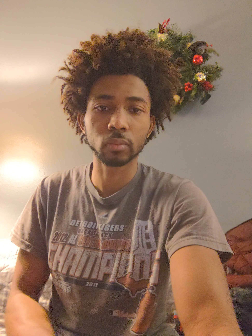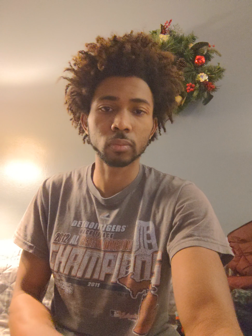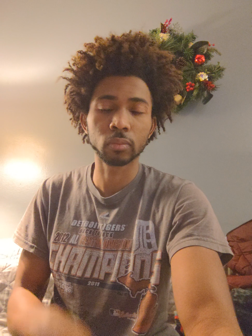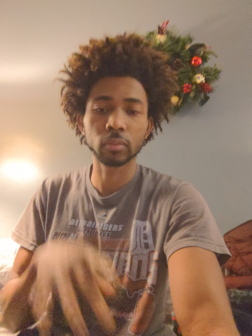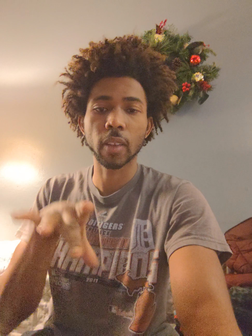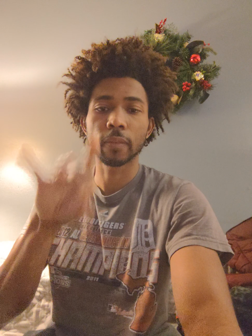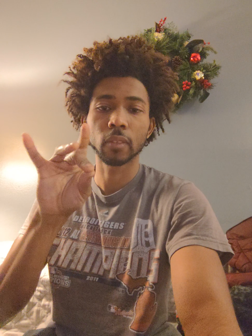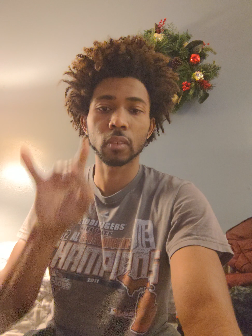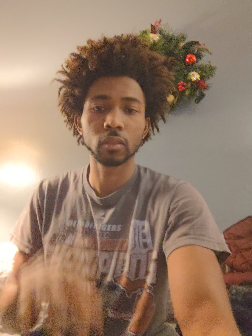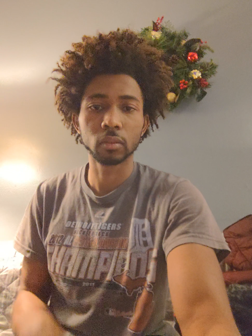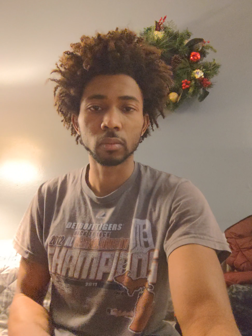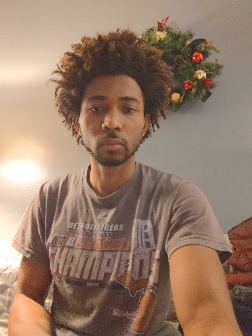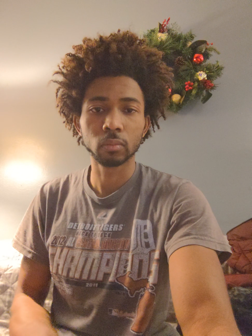find